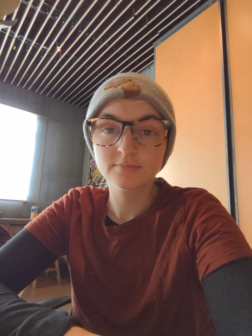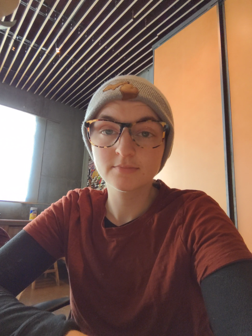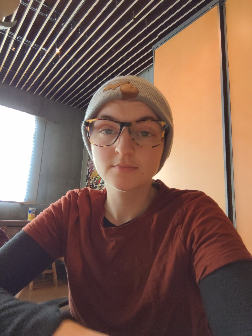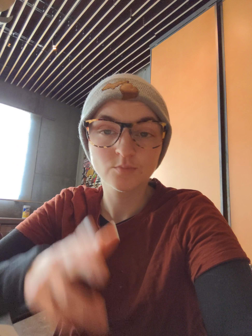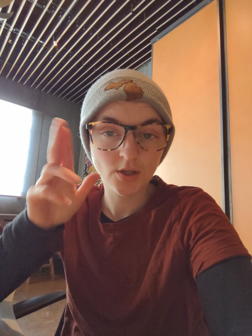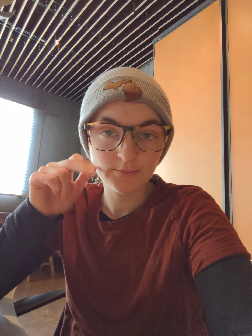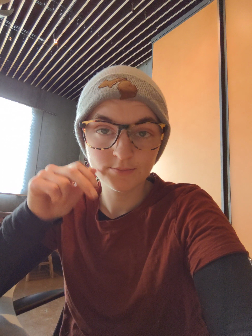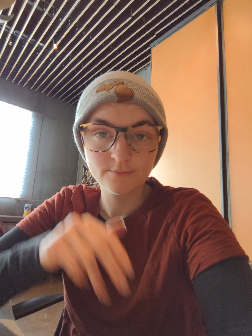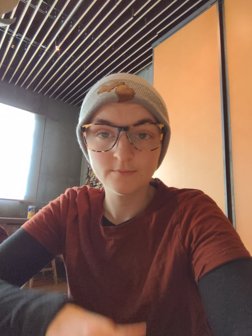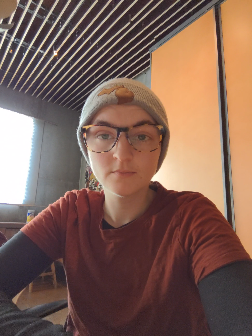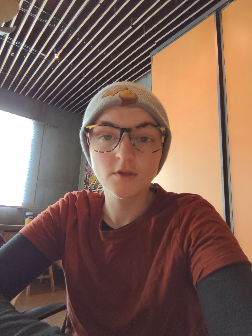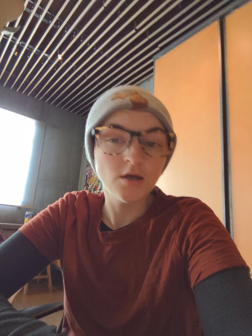horse